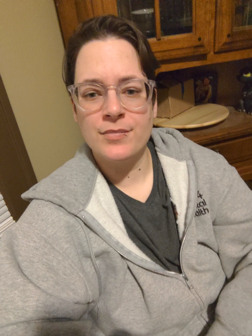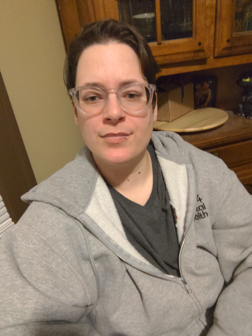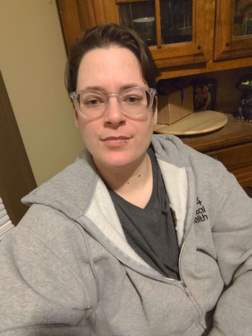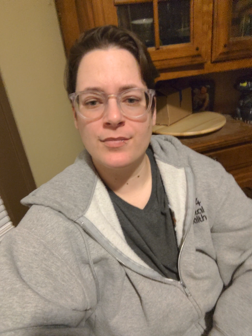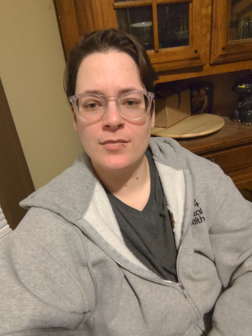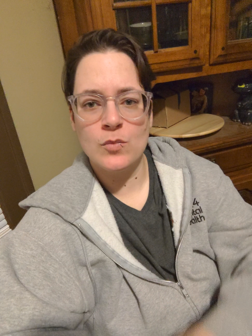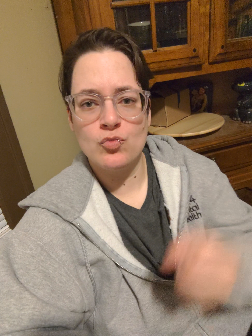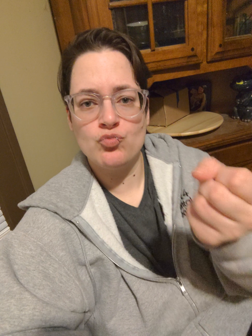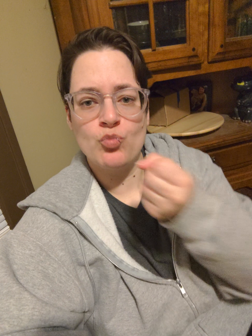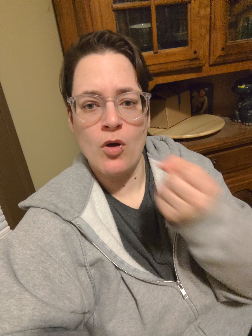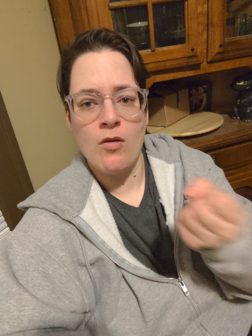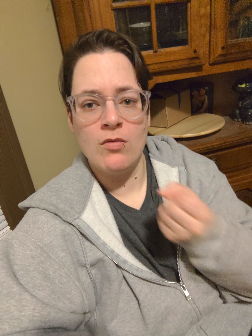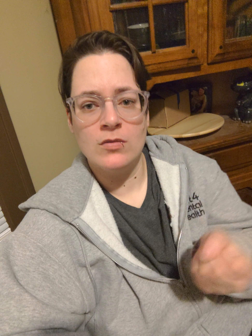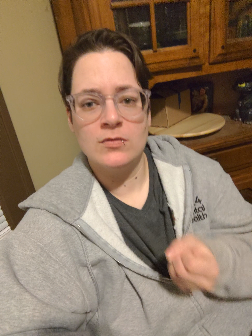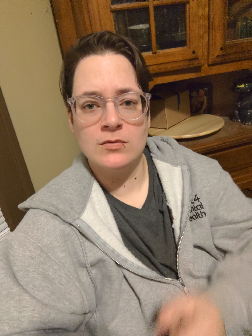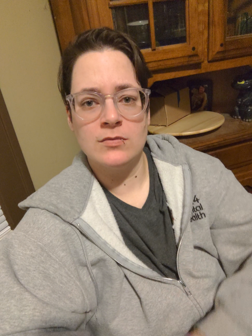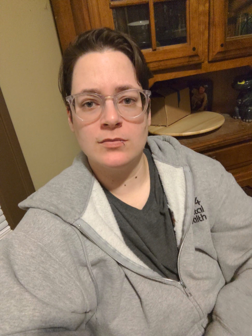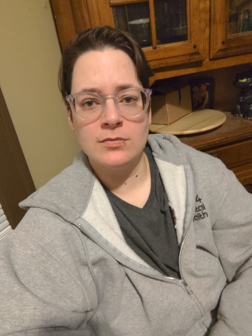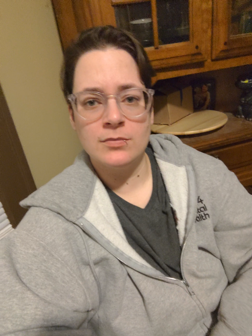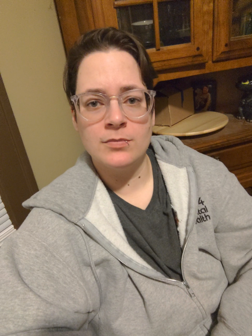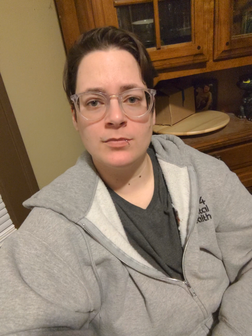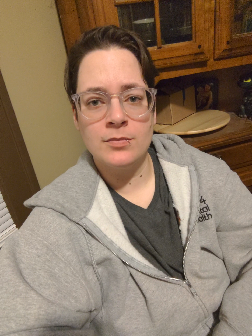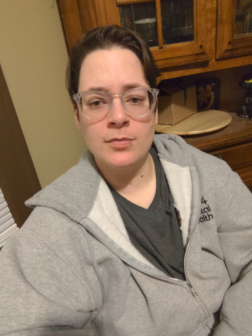drawer